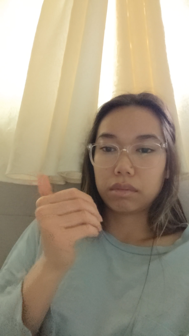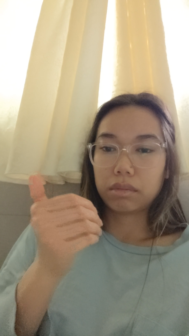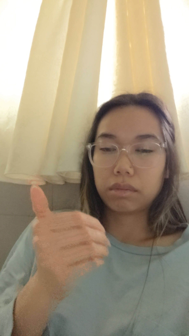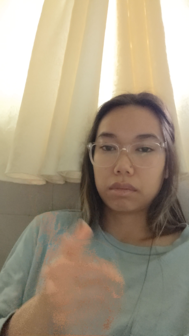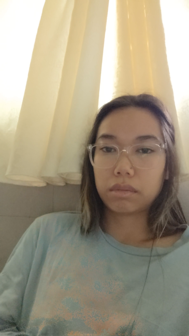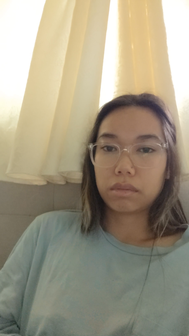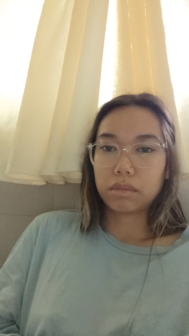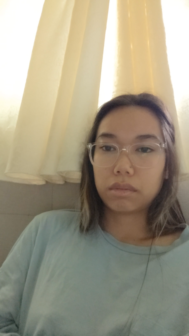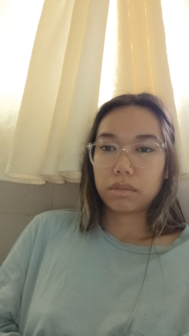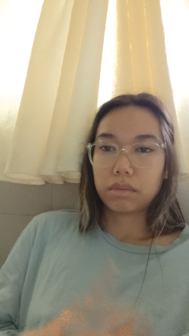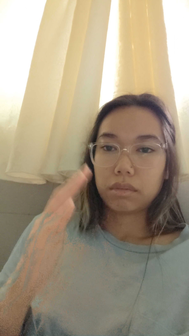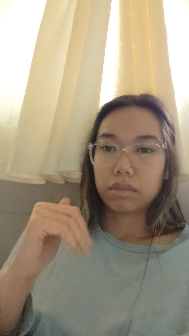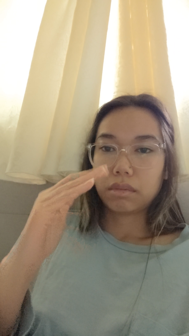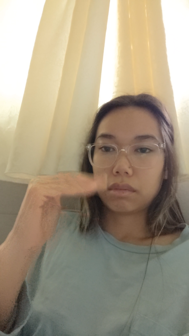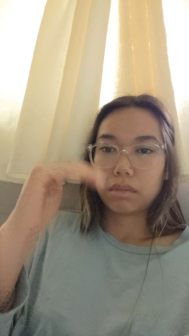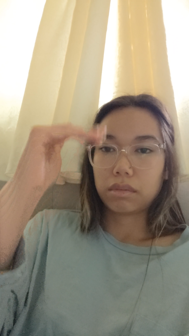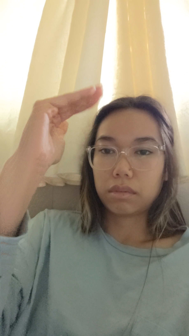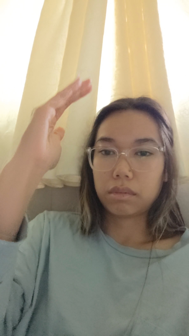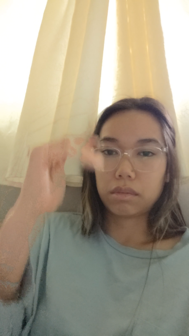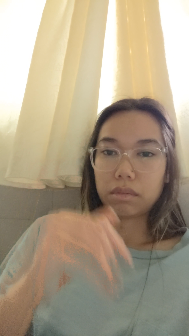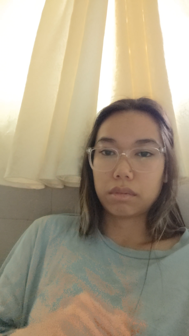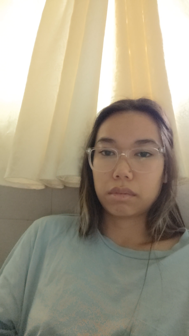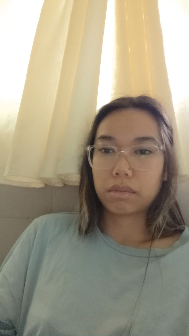build